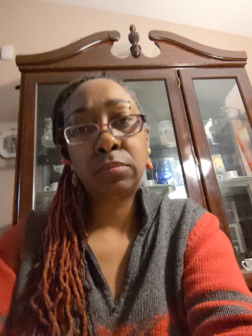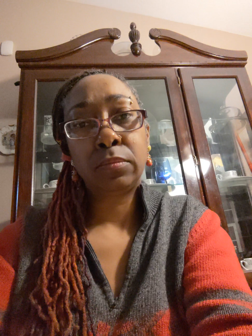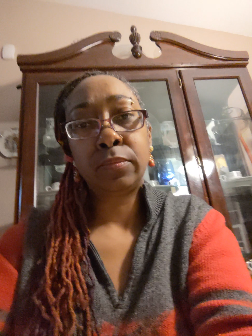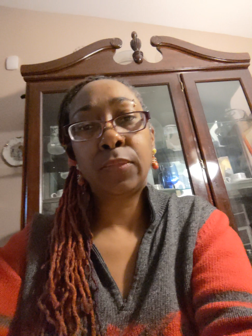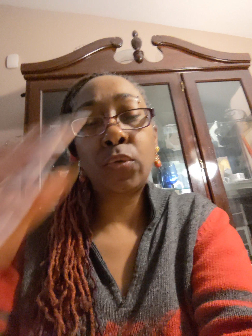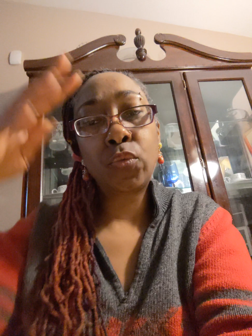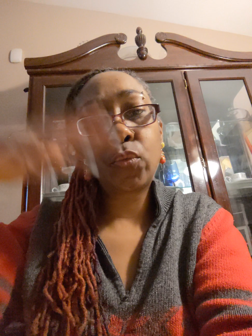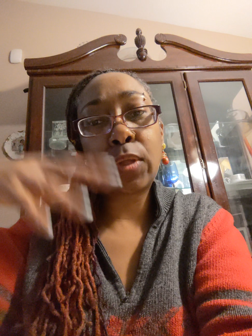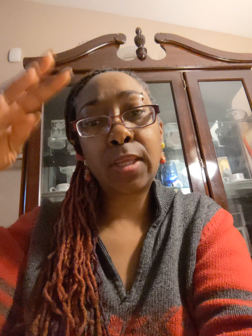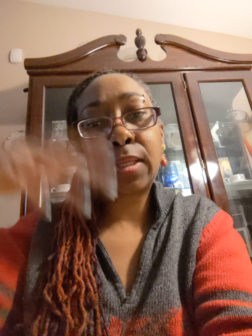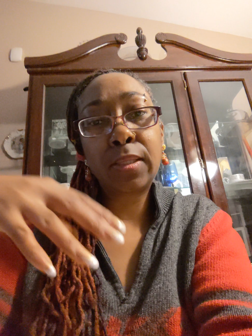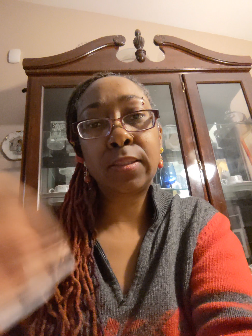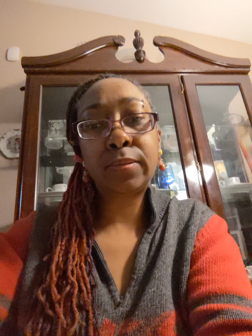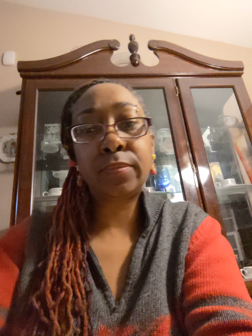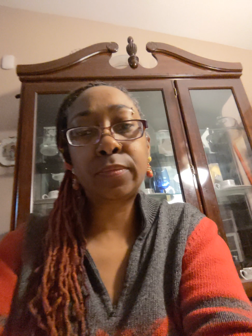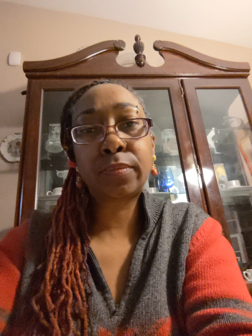rain